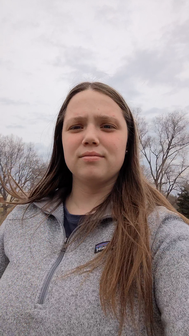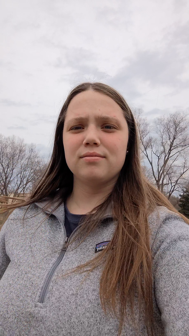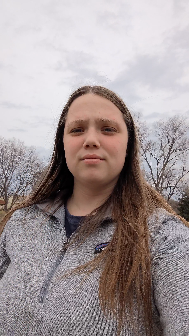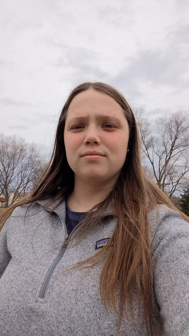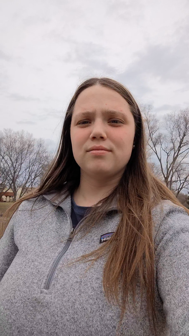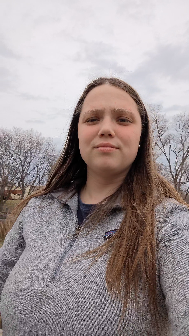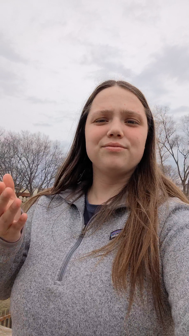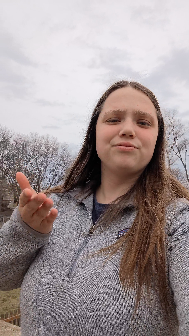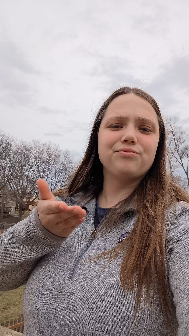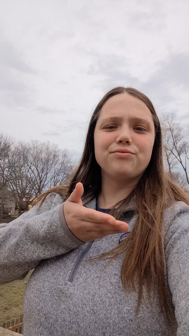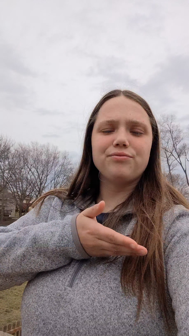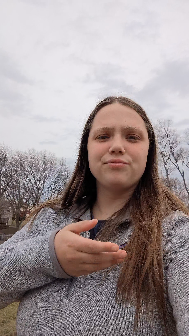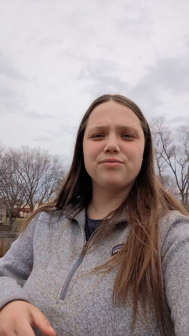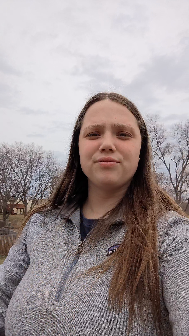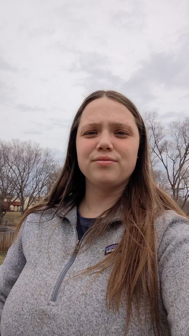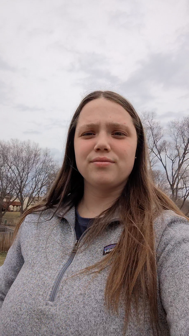carry